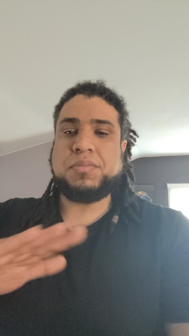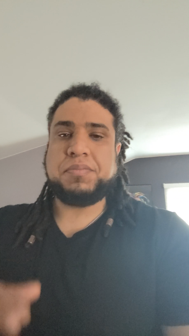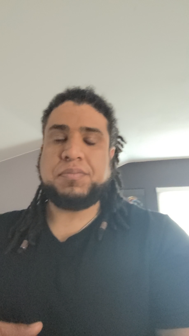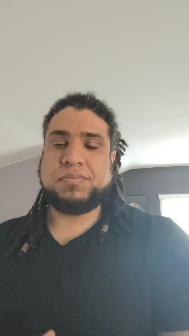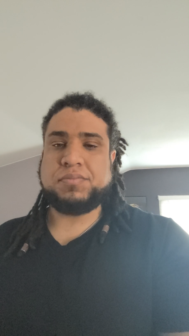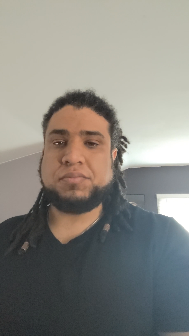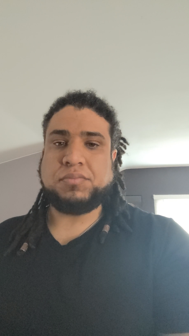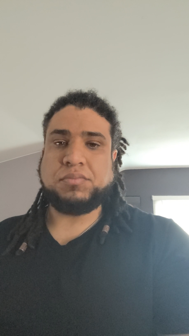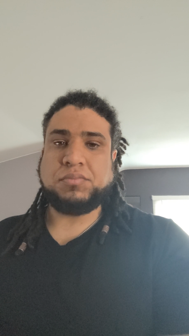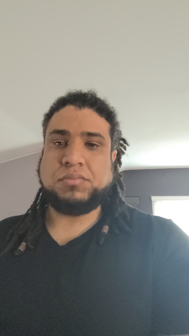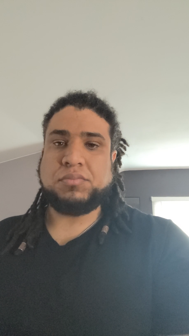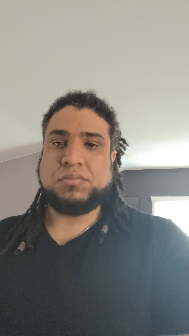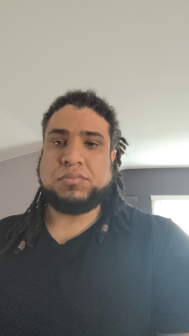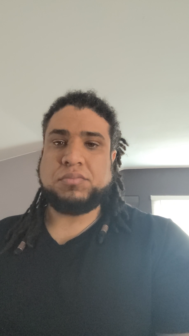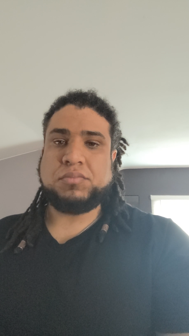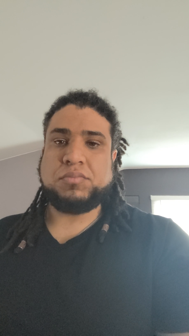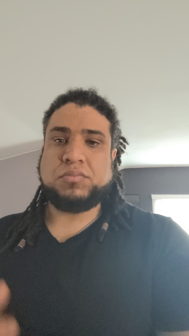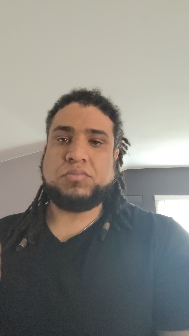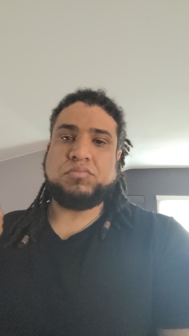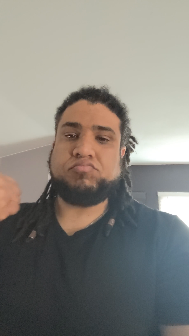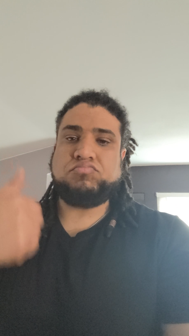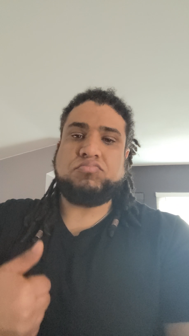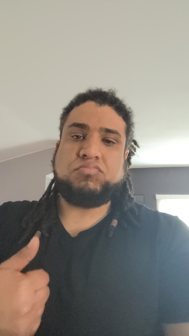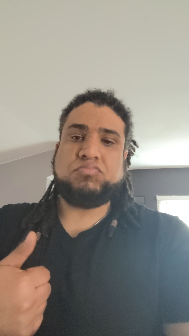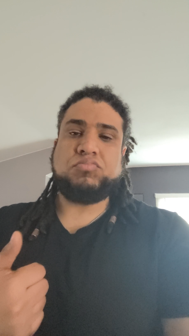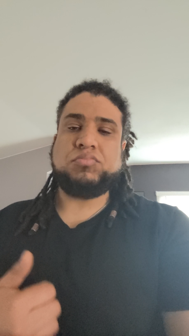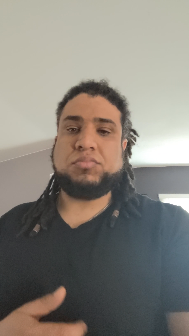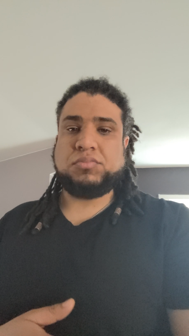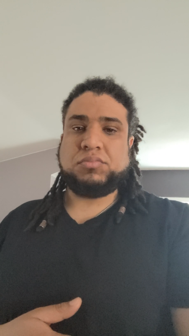coats